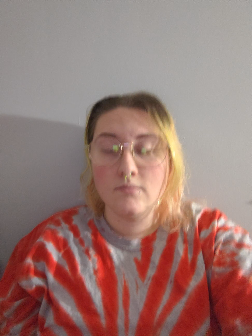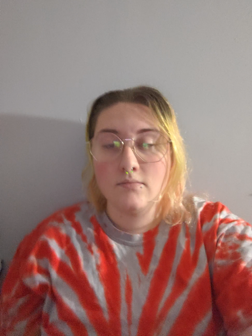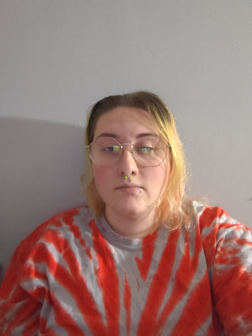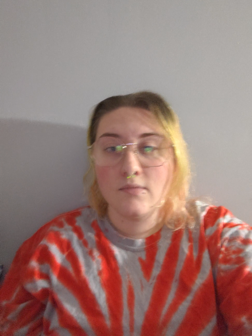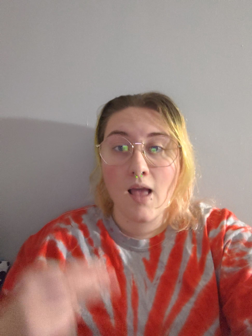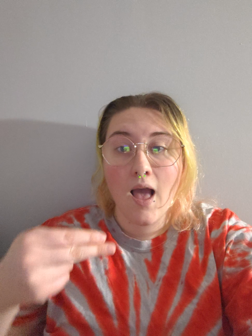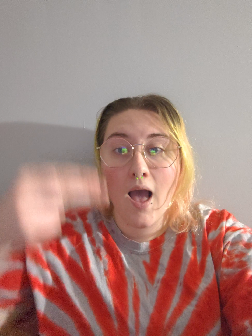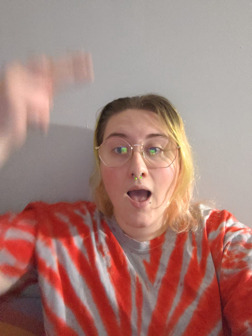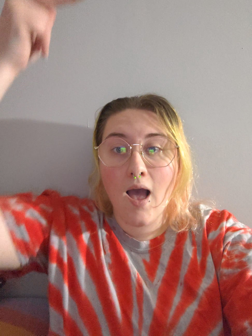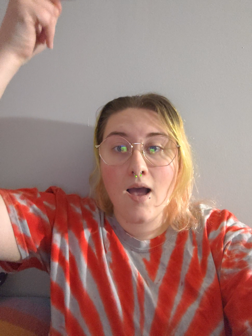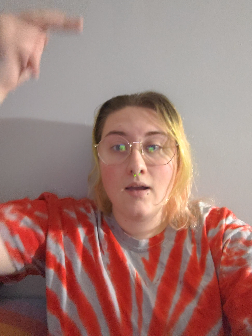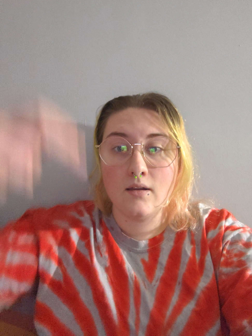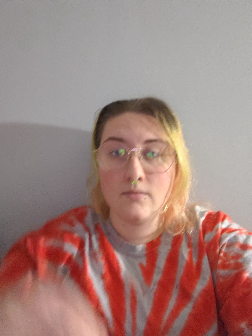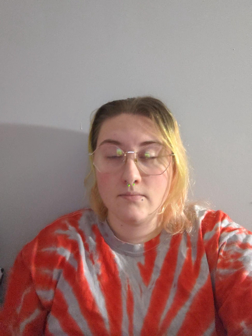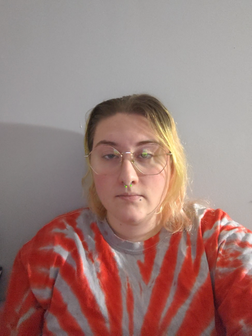high